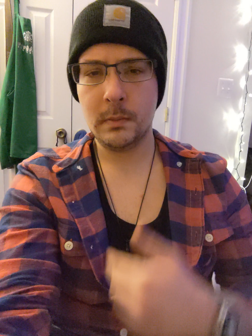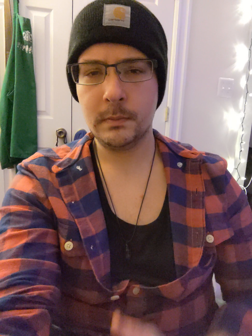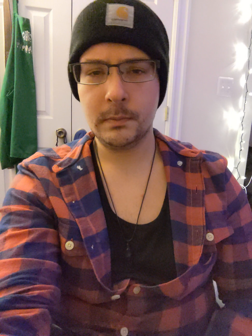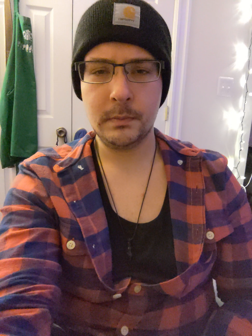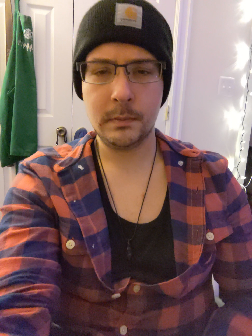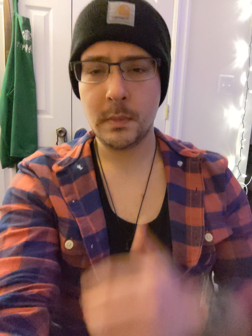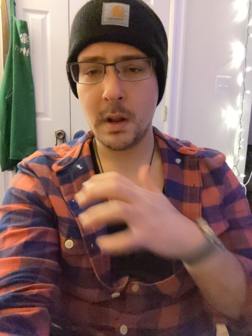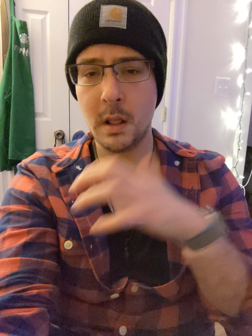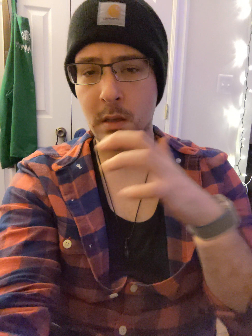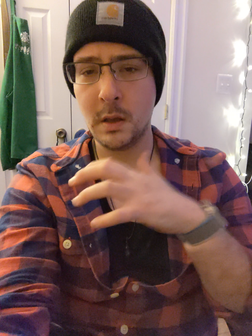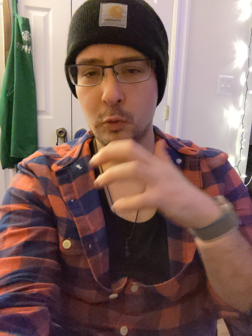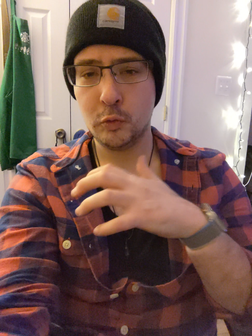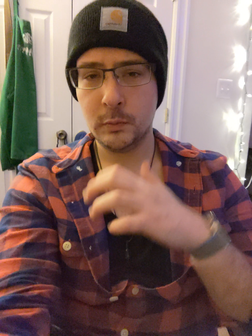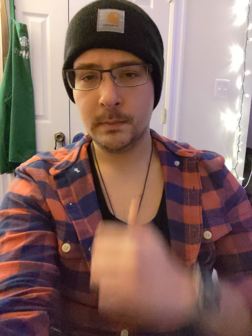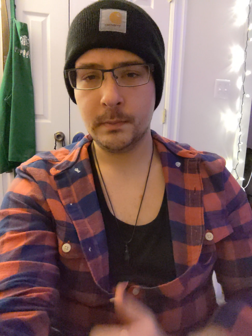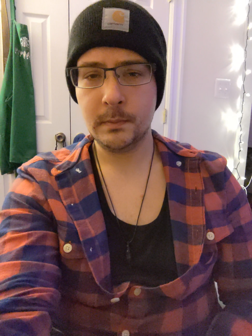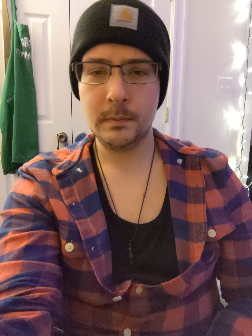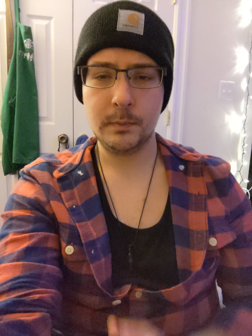alligator